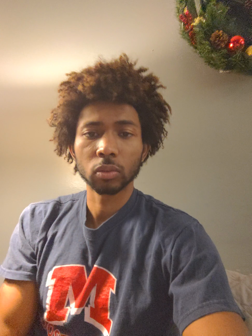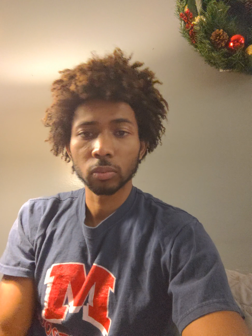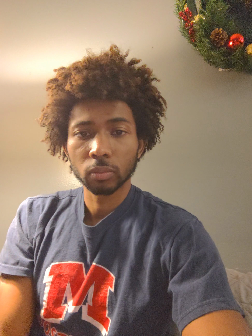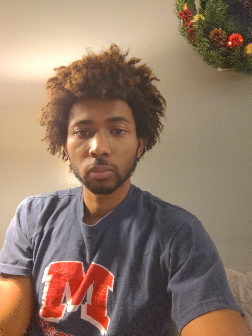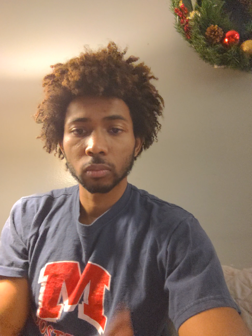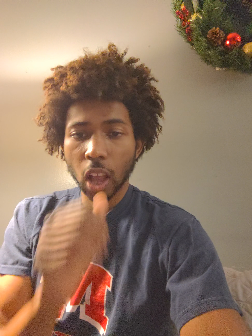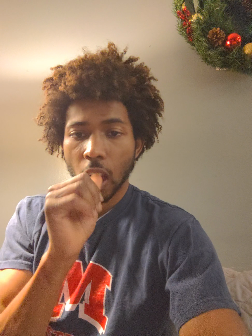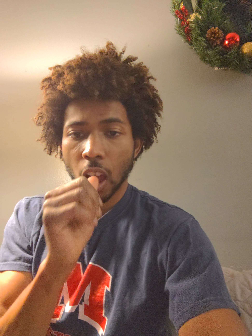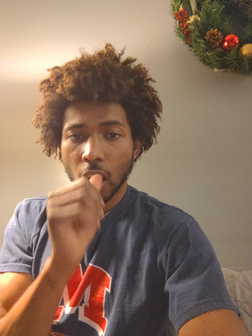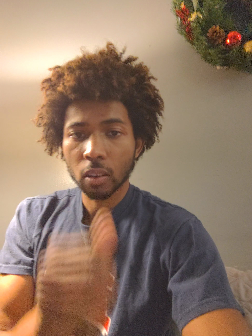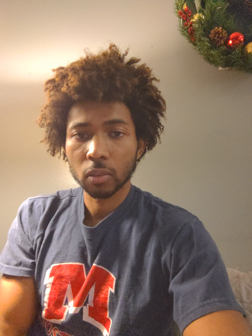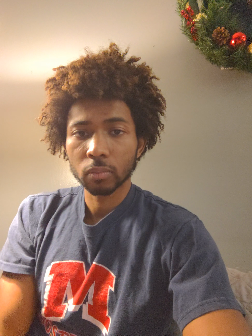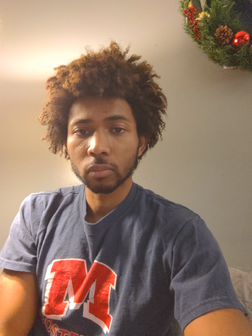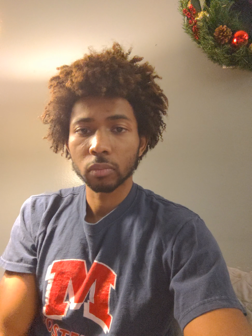nuts